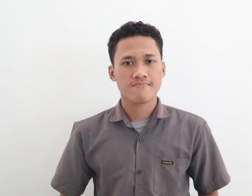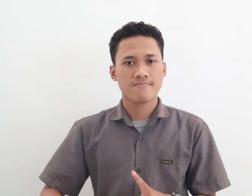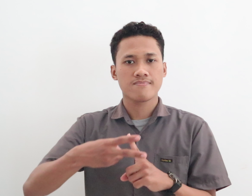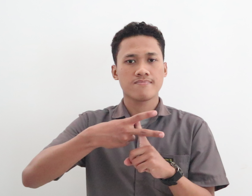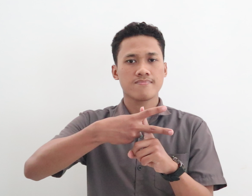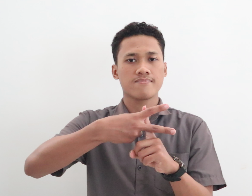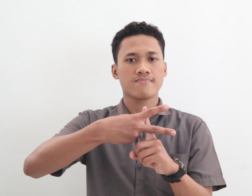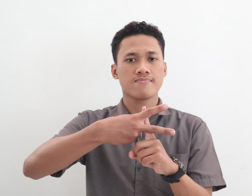F